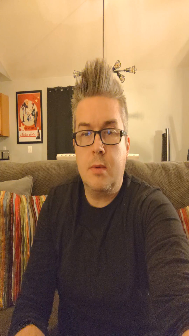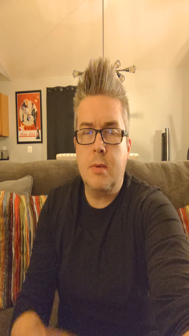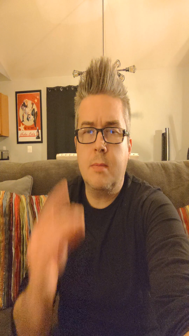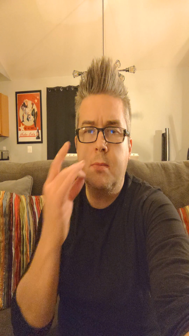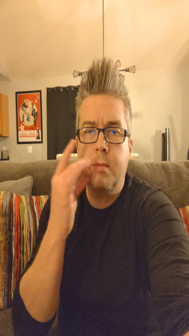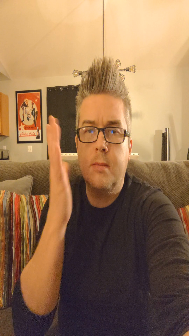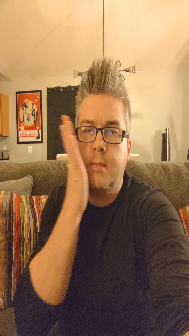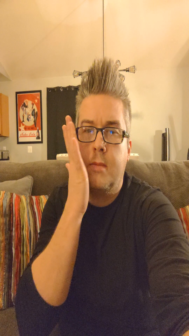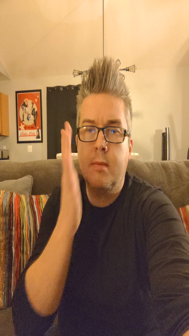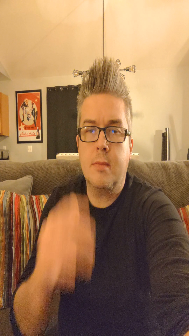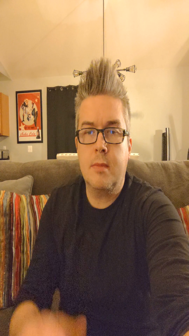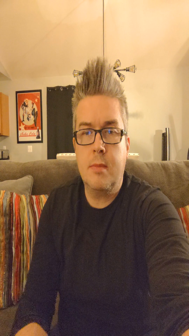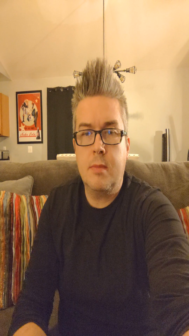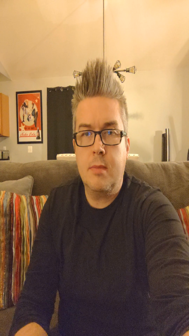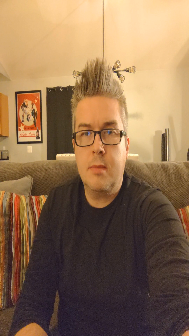bee